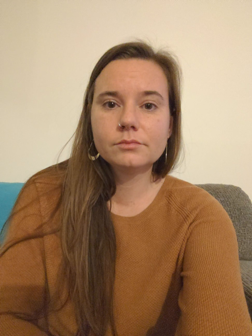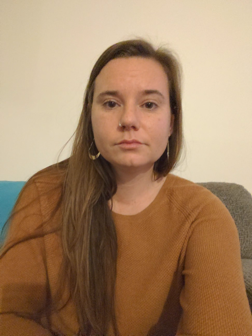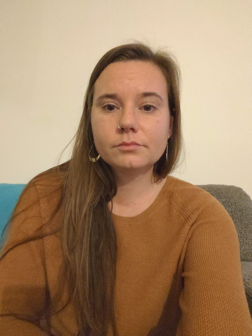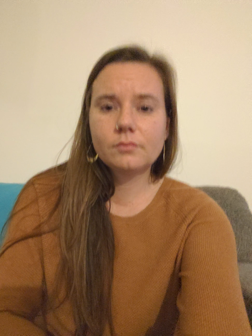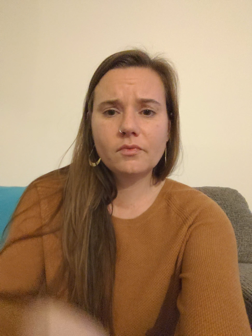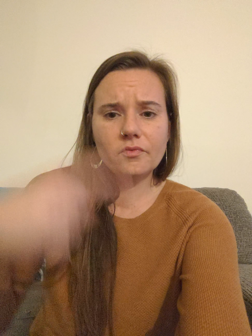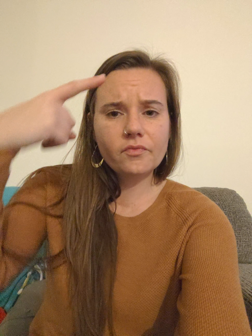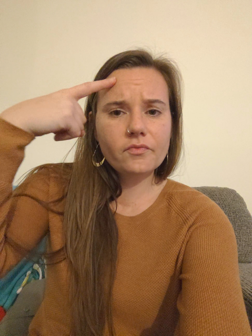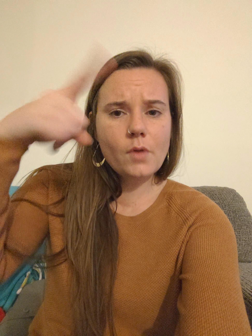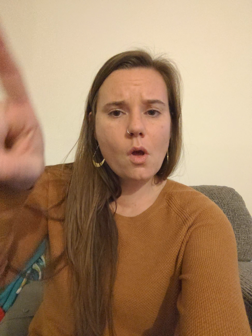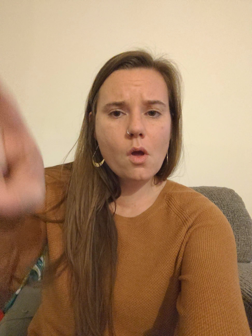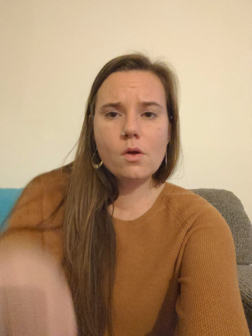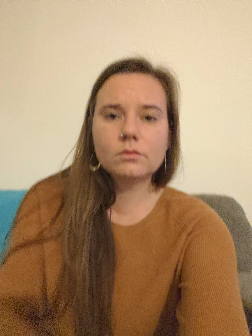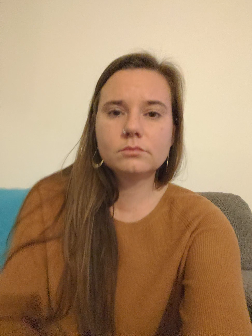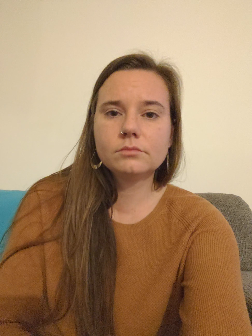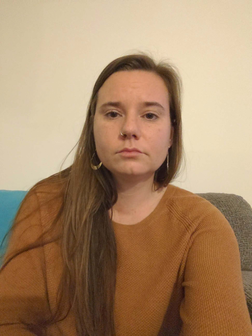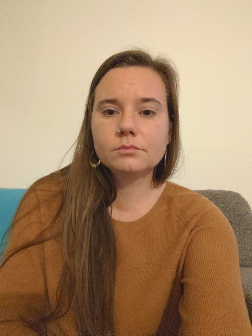for